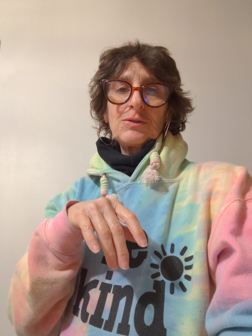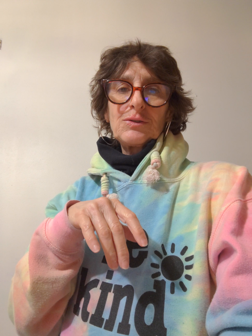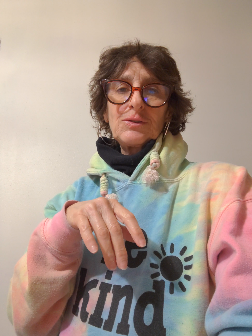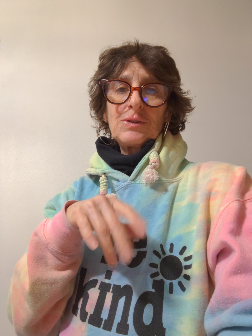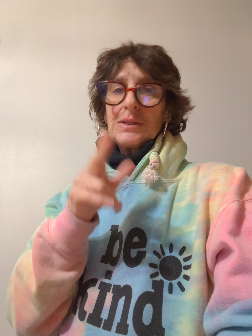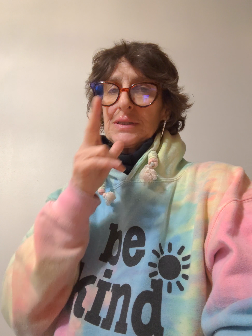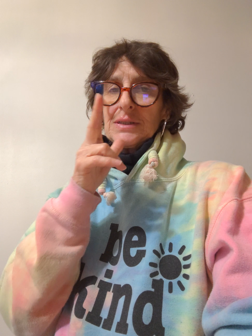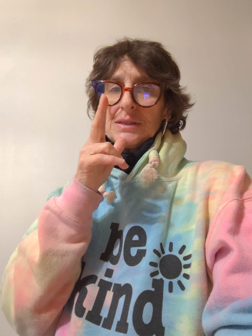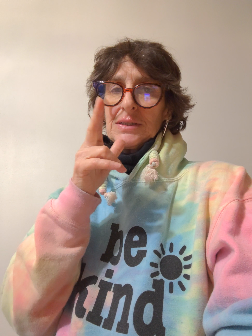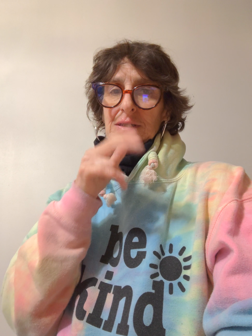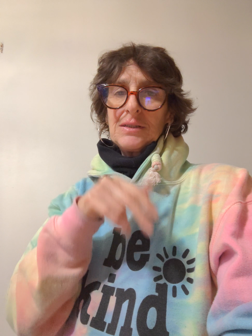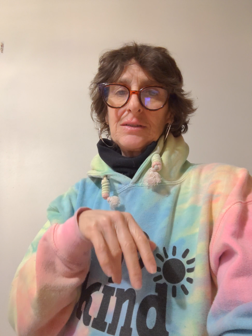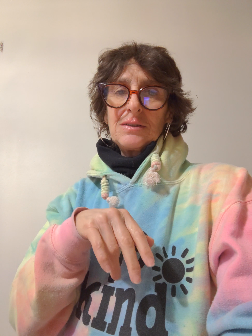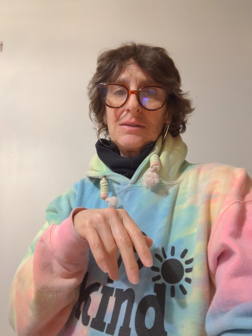hen